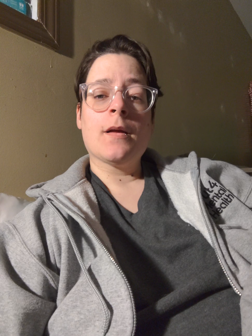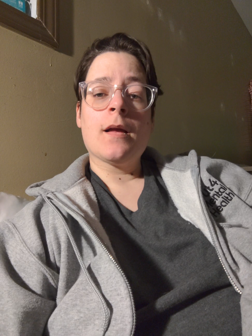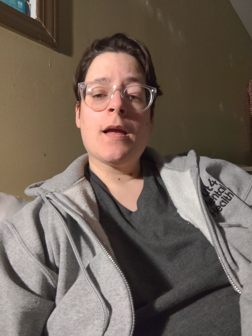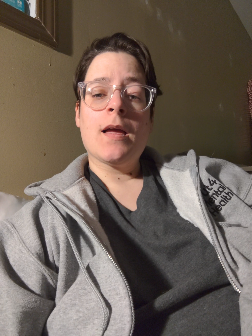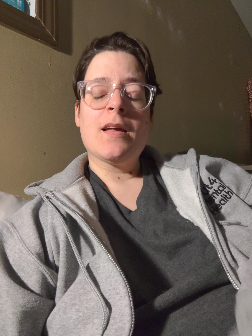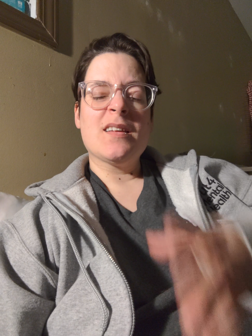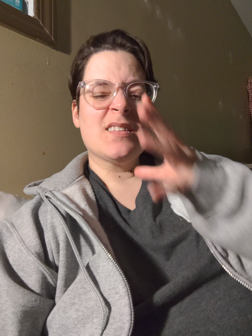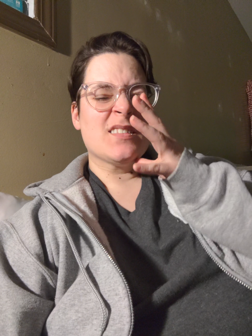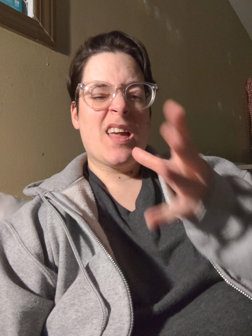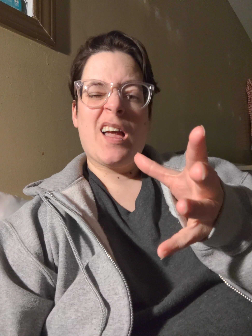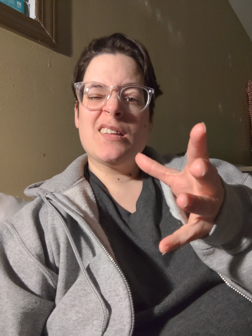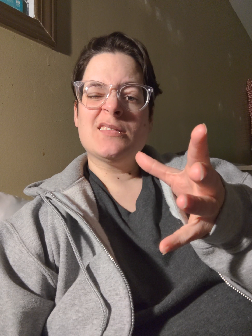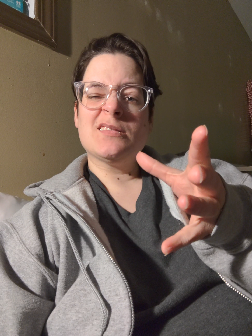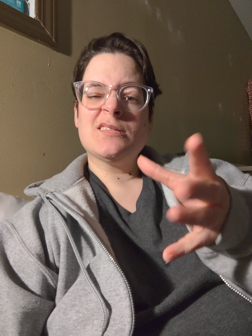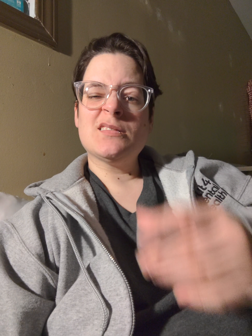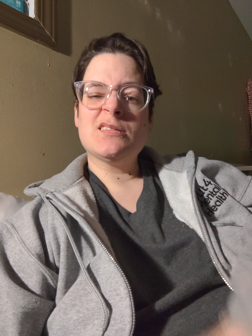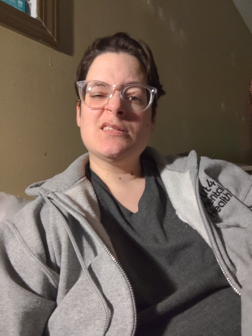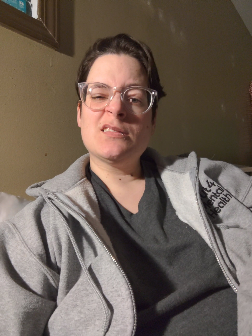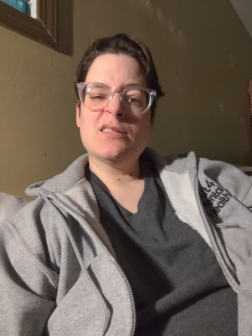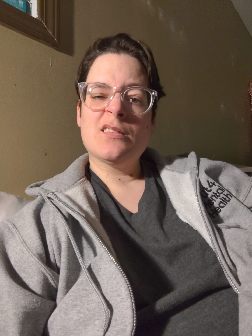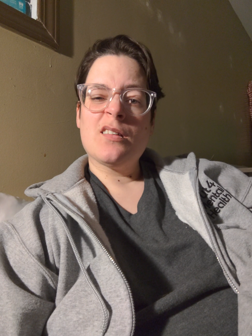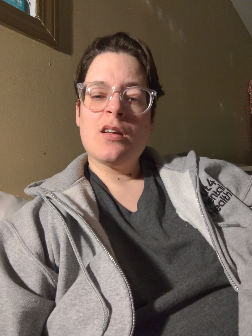hate